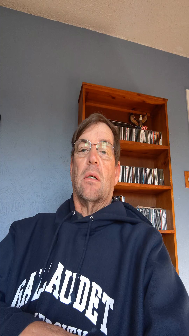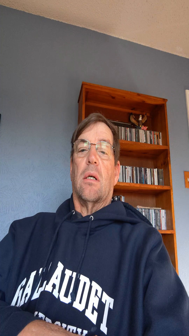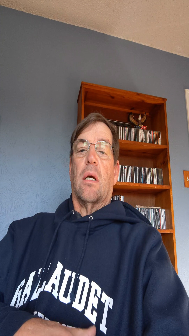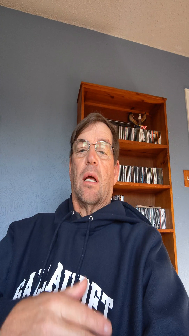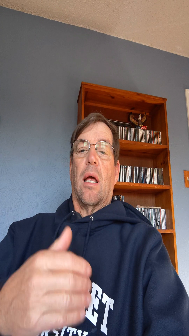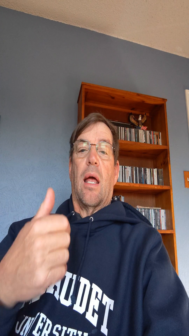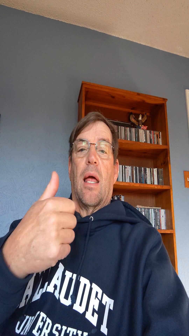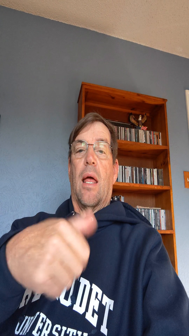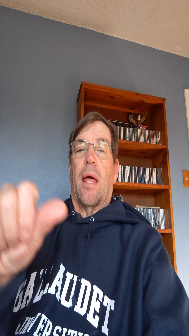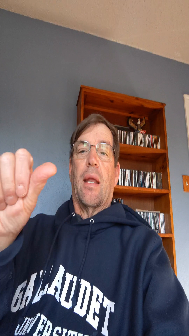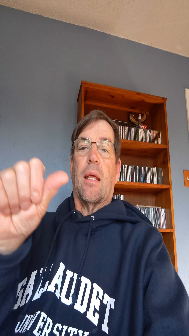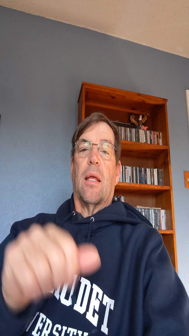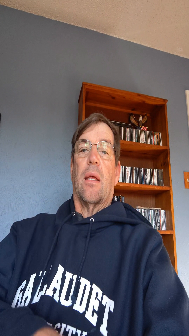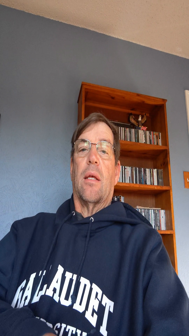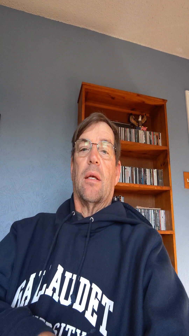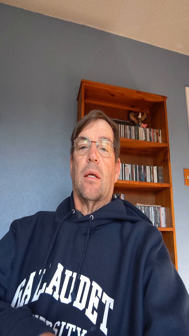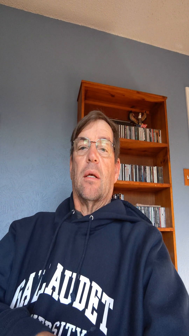any